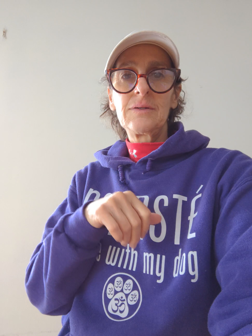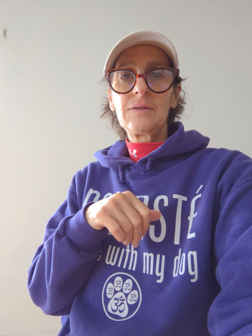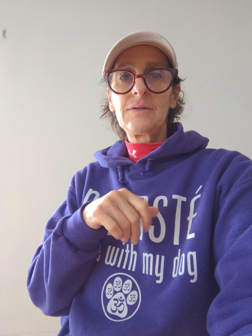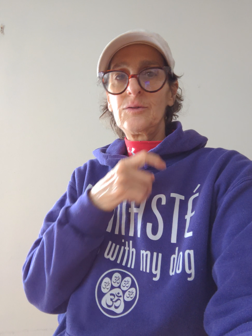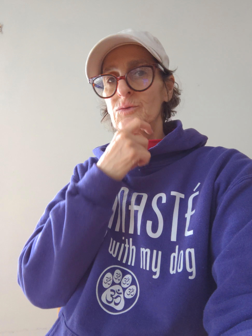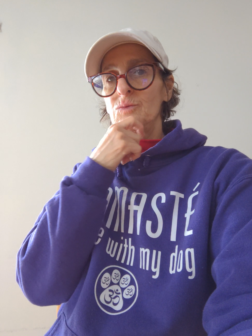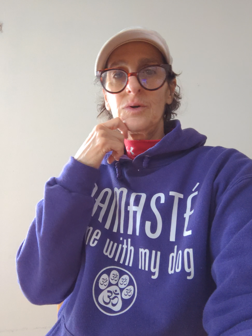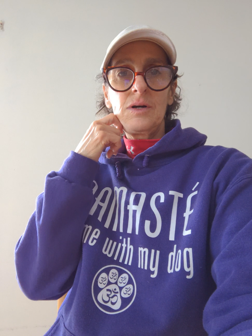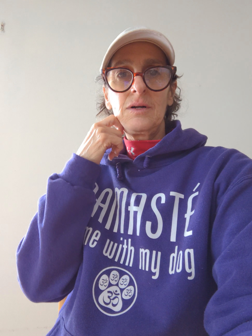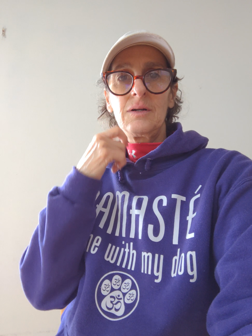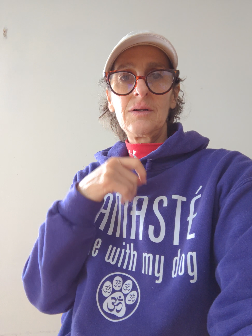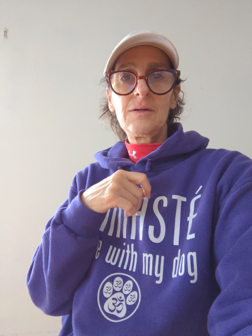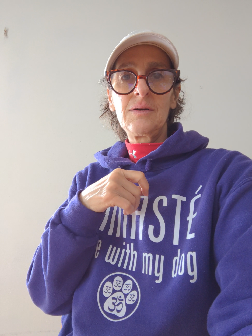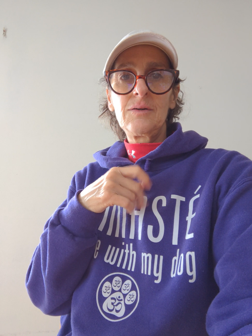dry